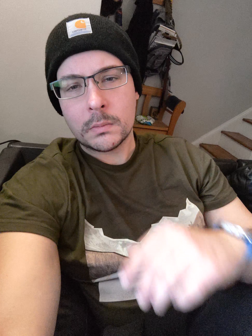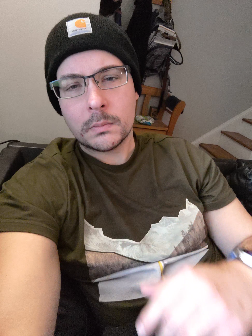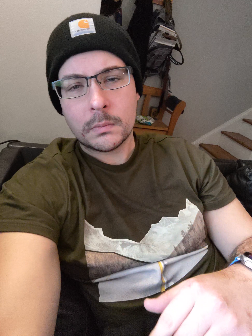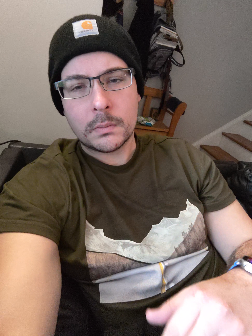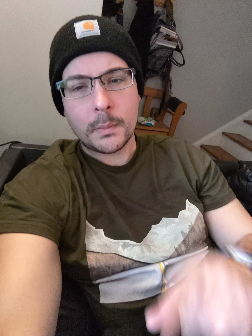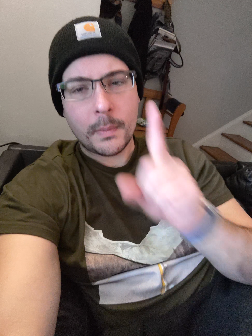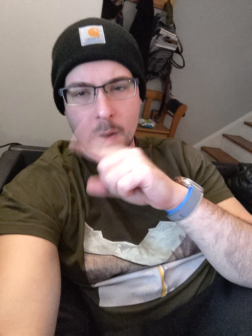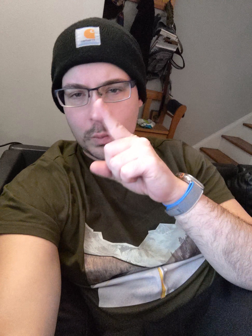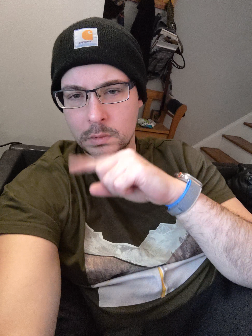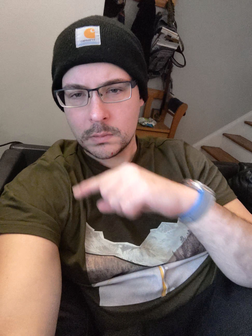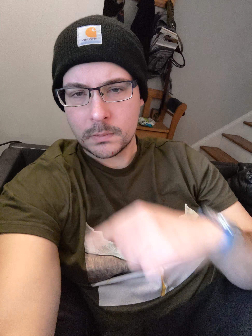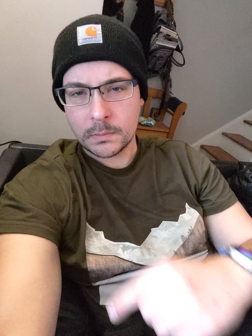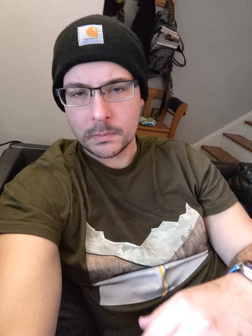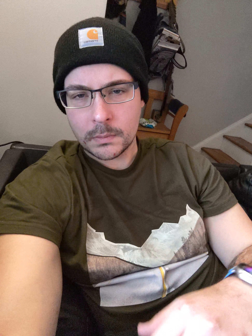mouse